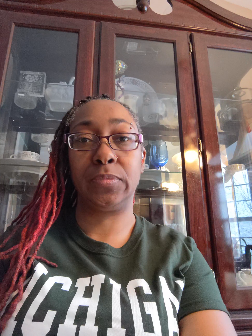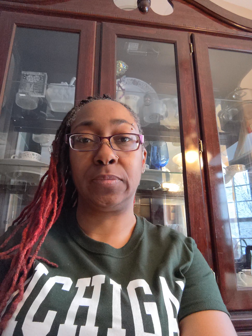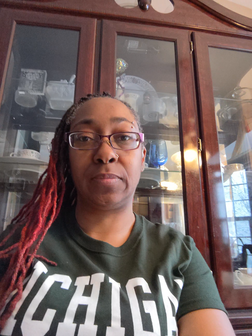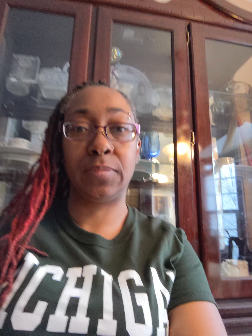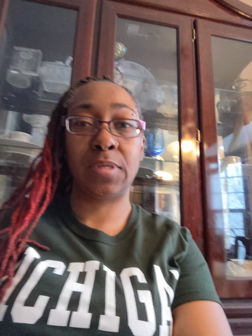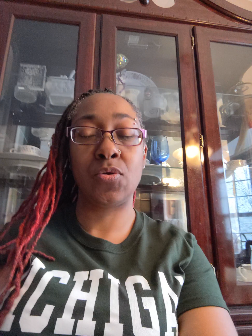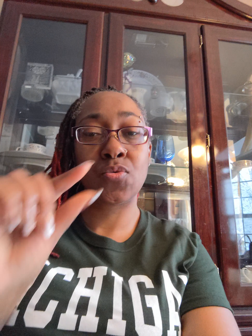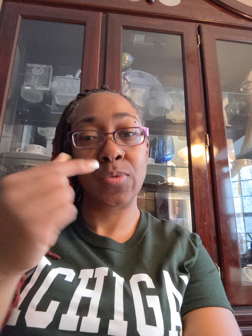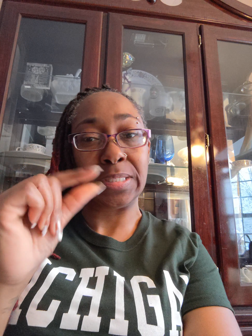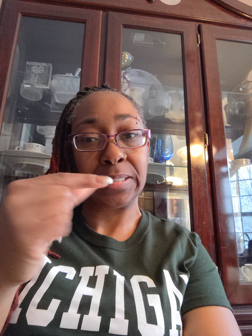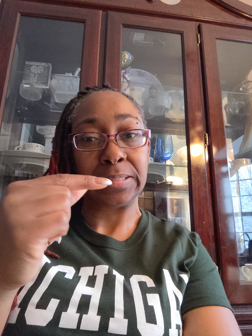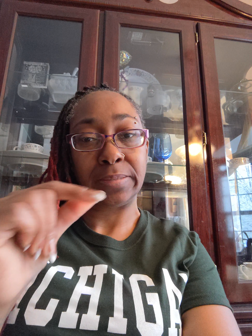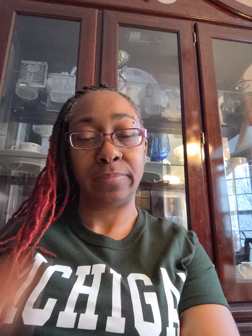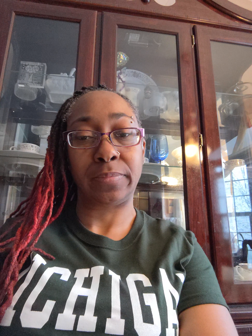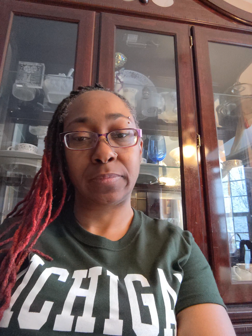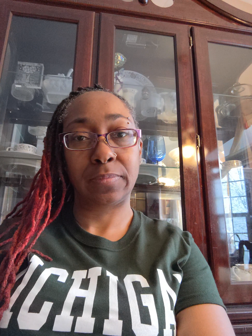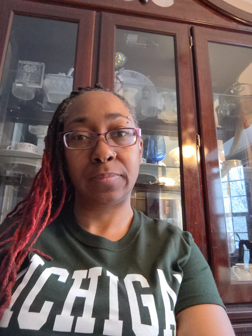green